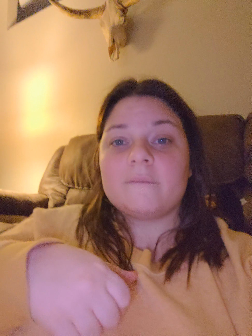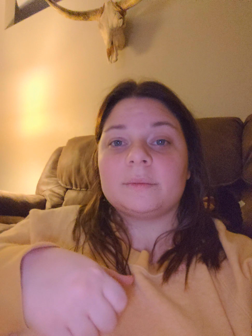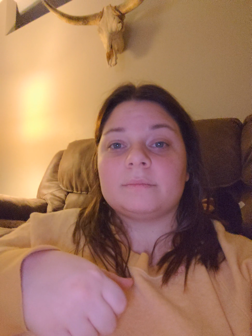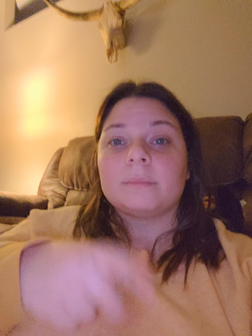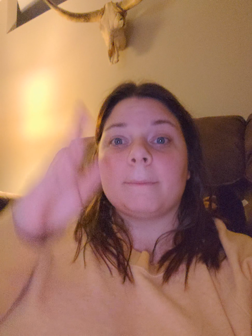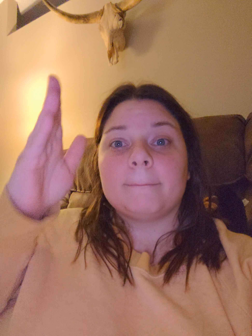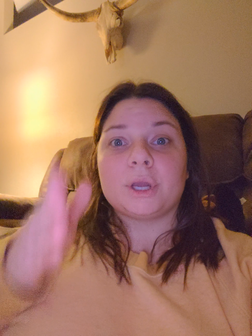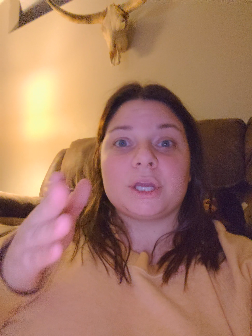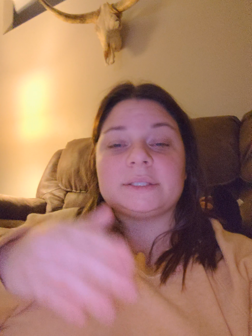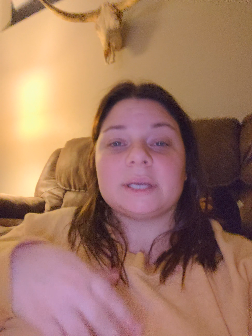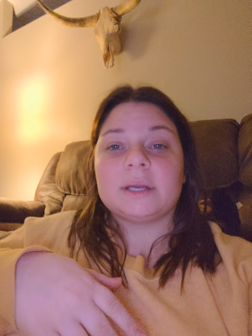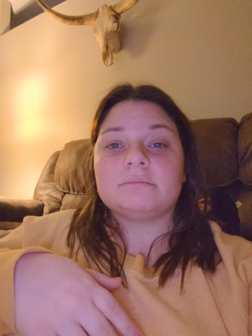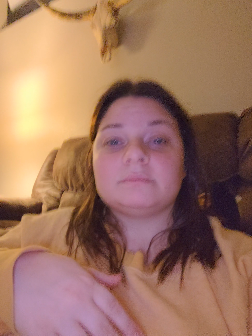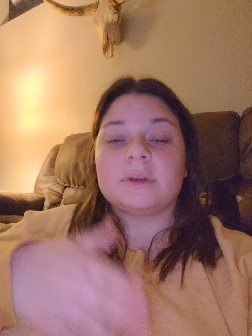person